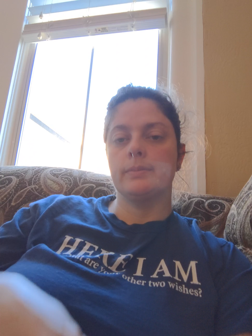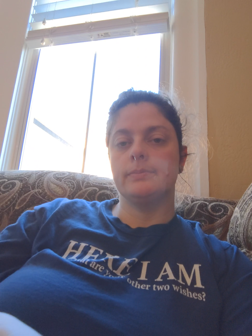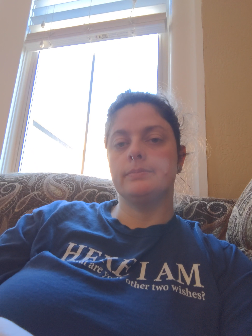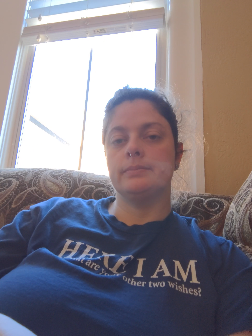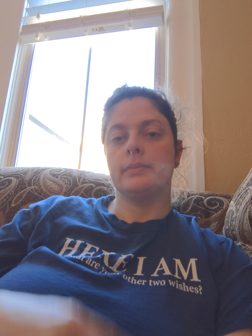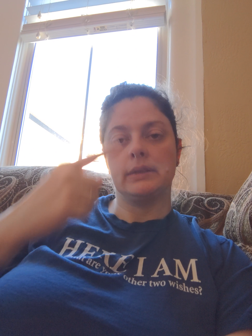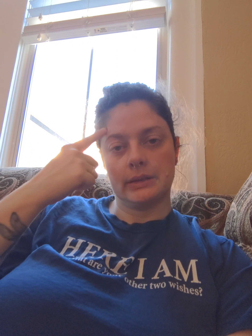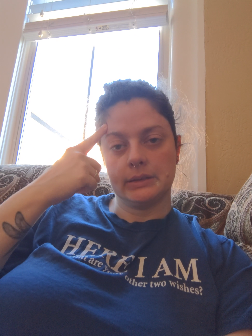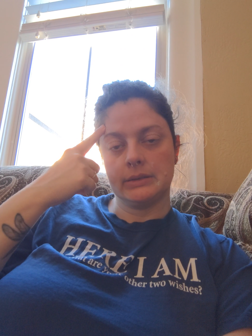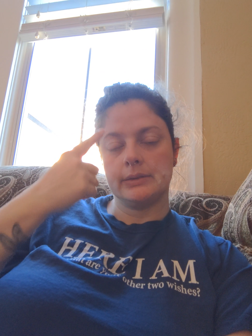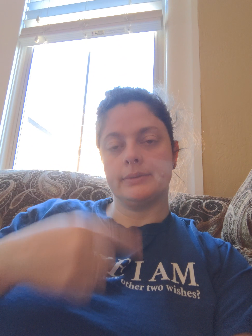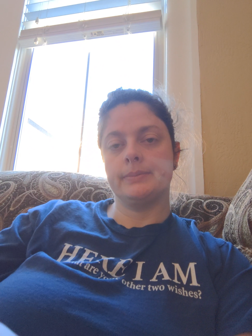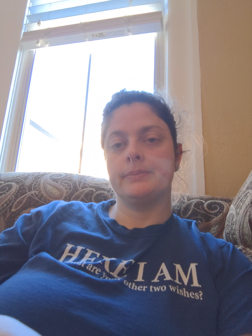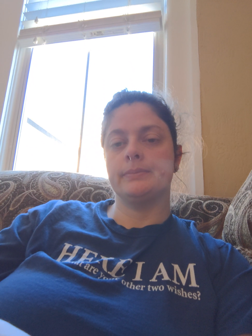think